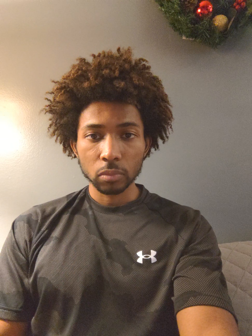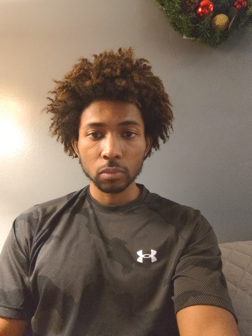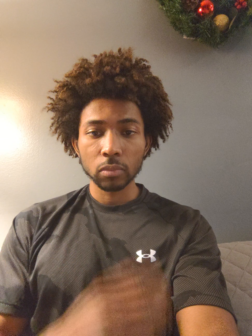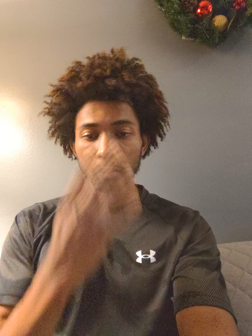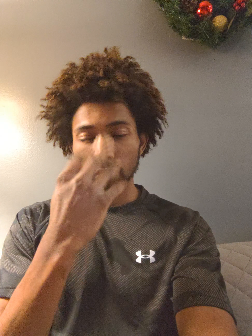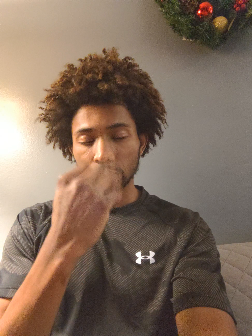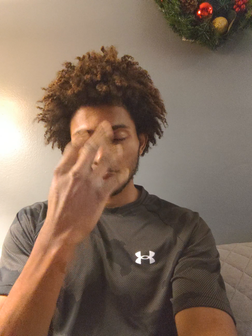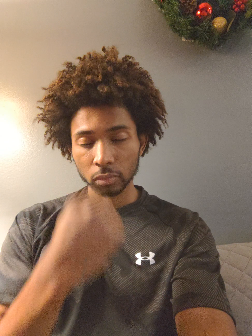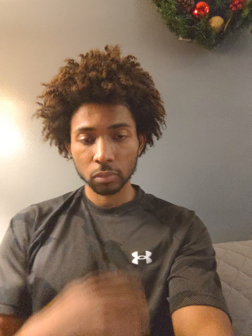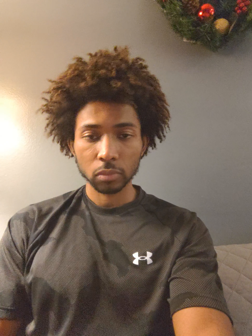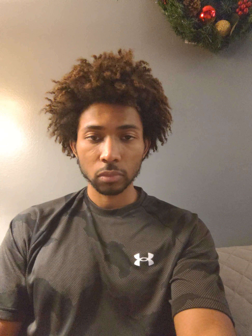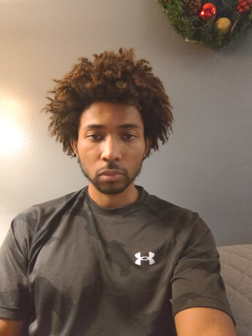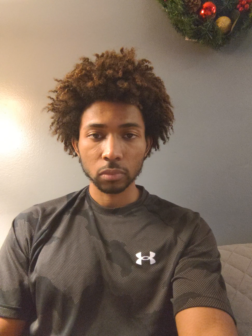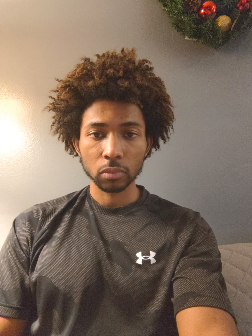sleepy